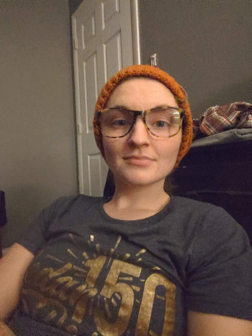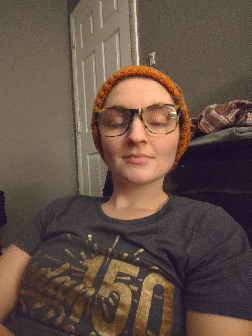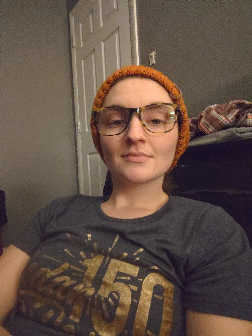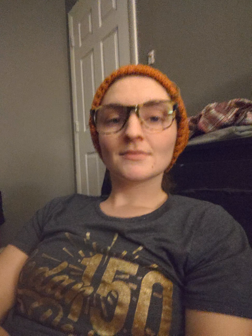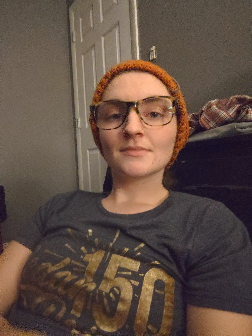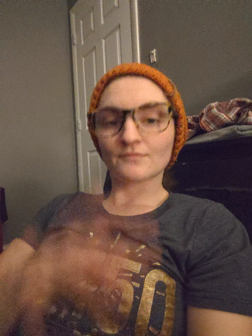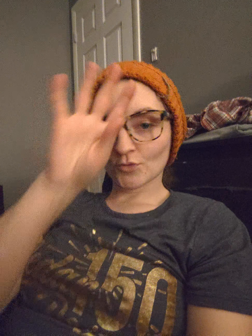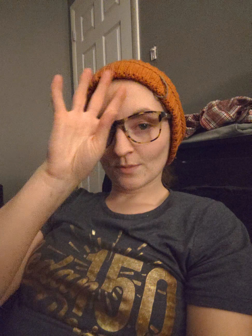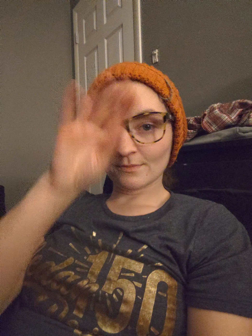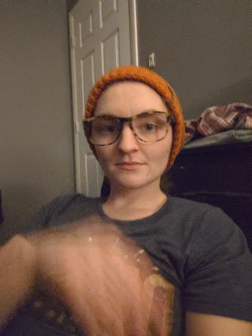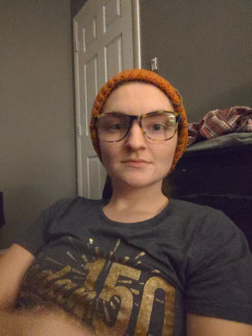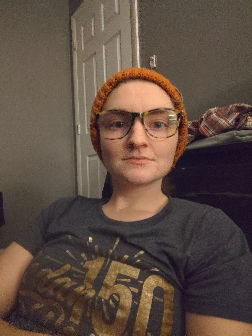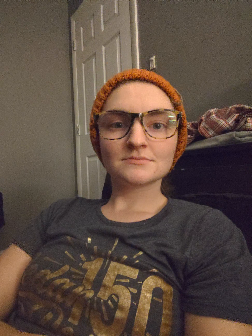fireman